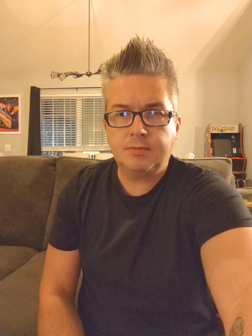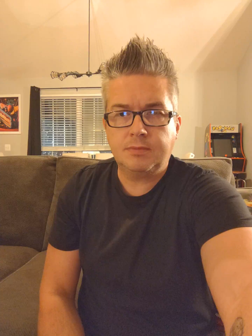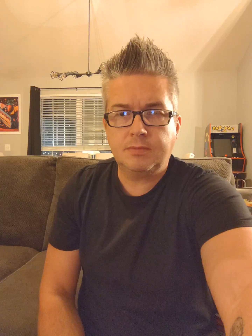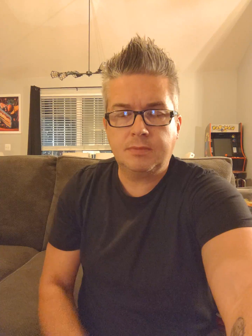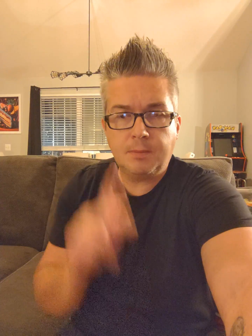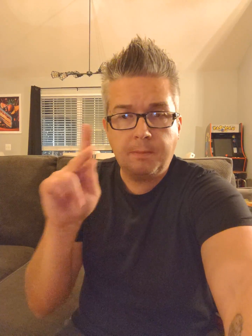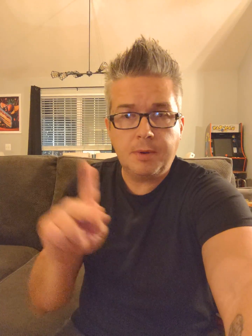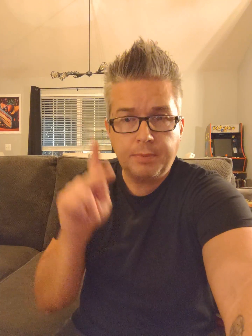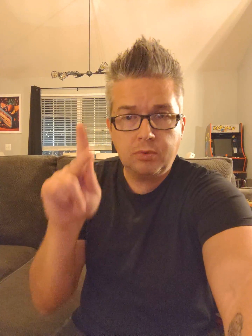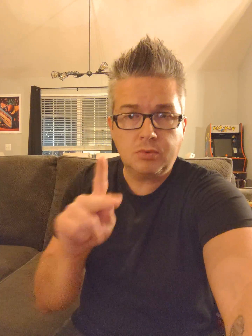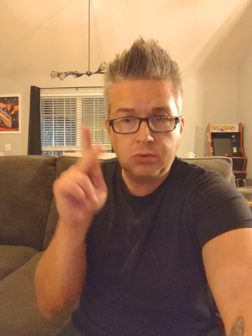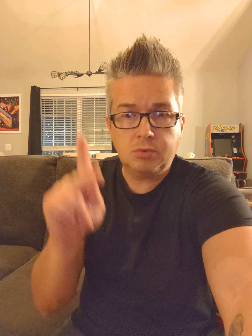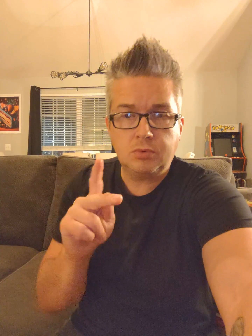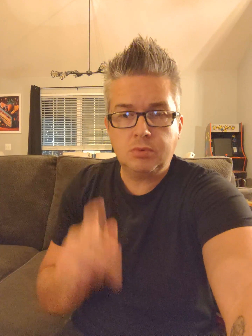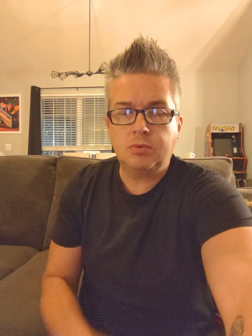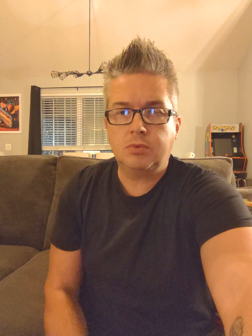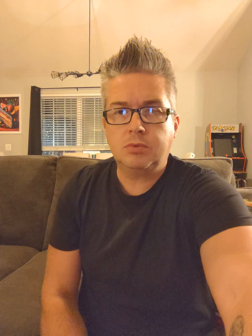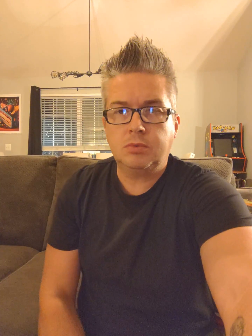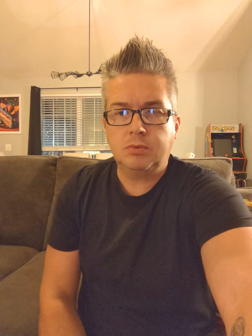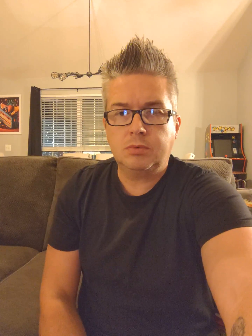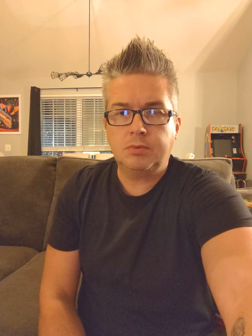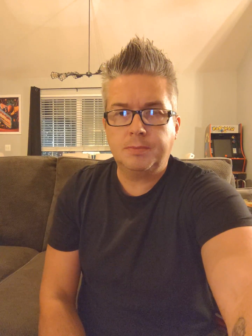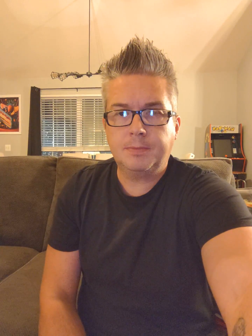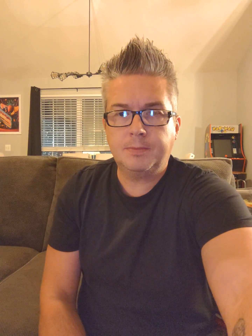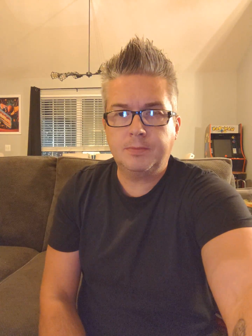people